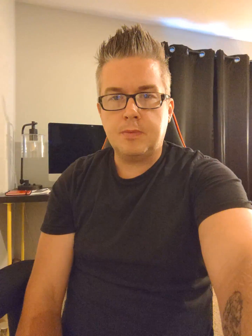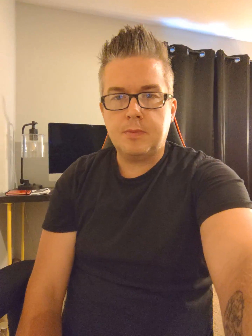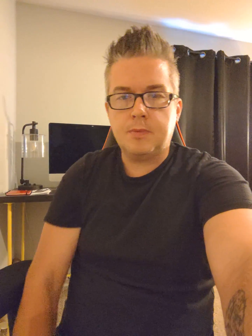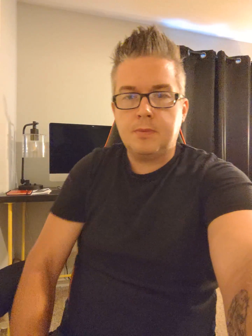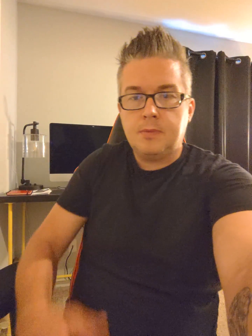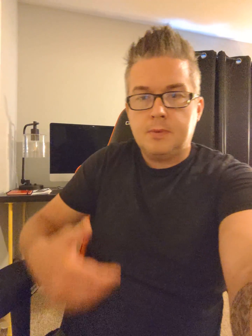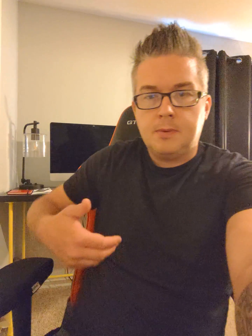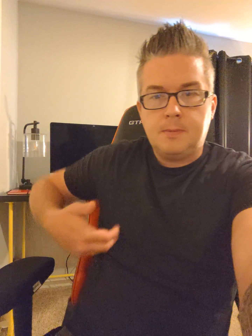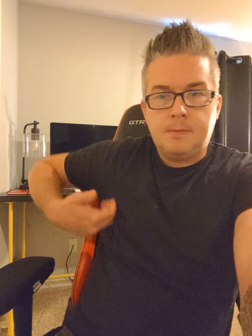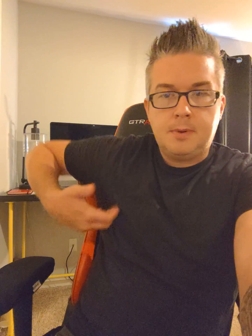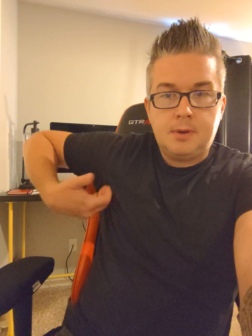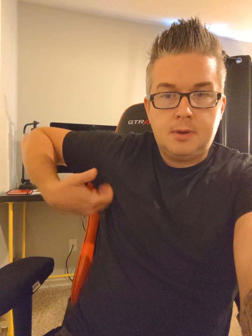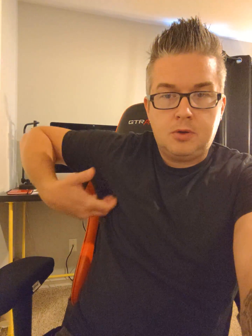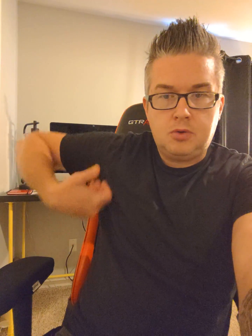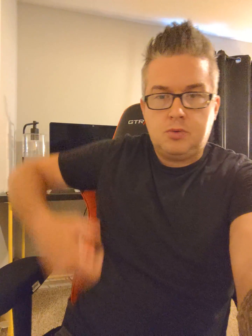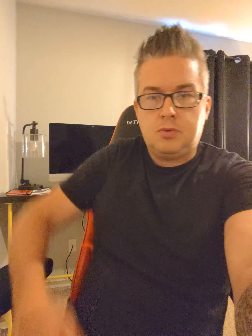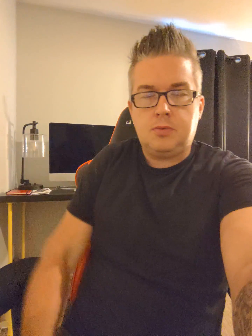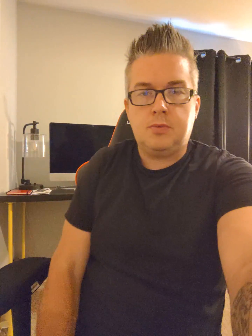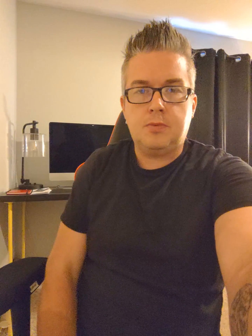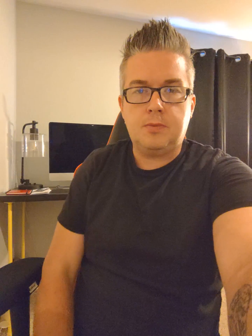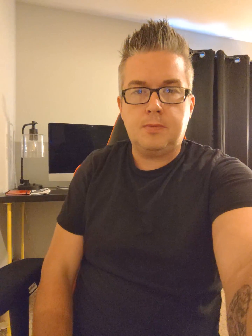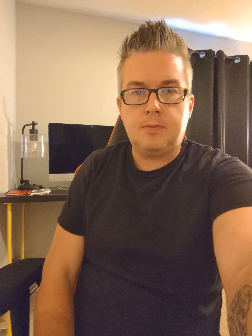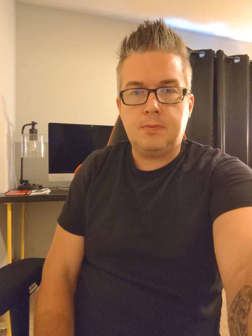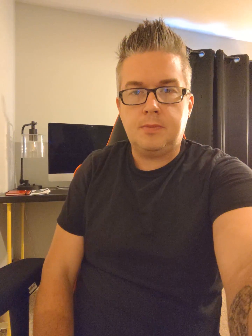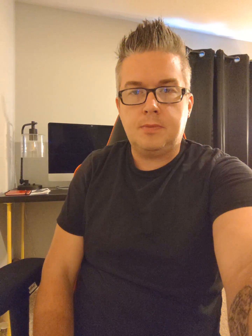monkey